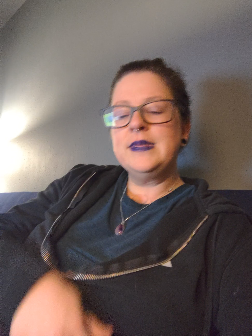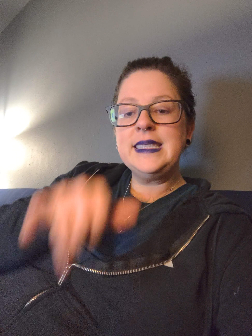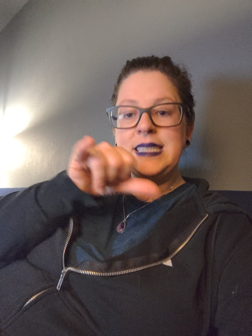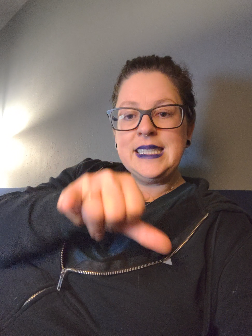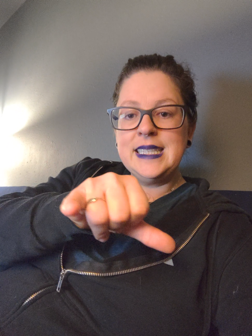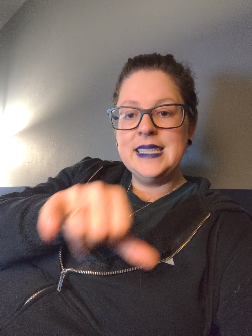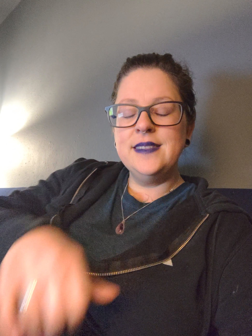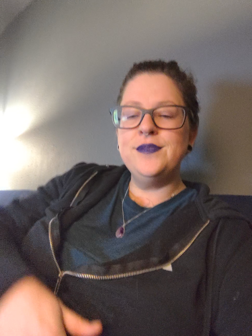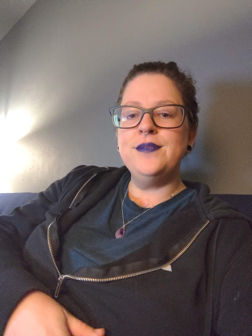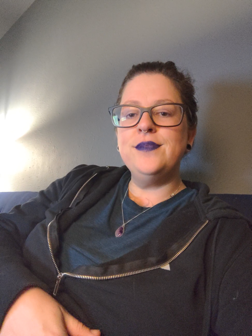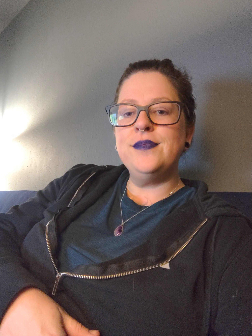stay